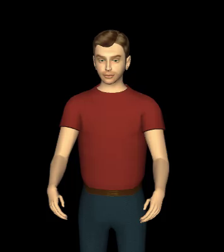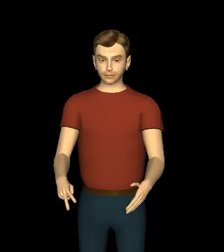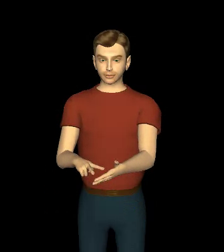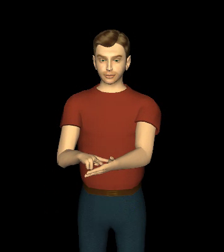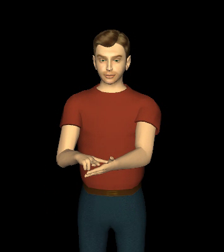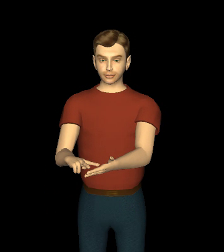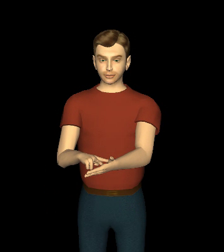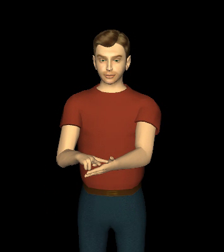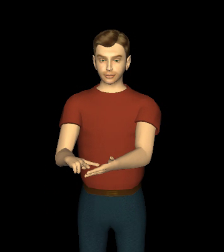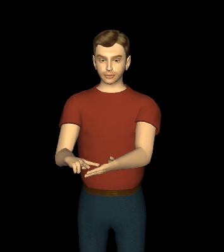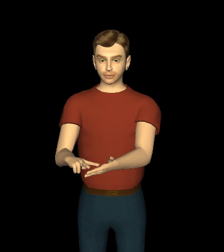يقرأ